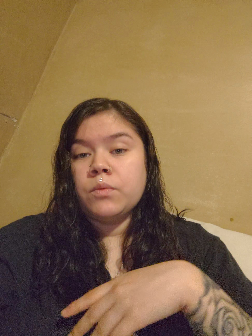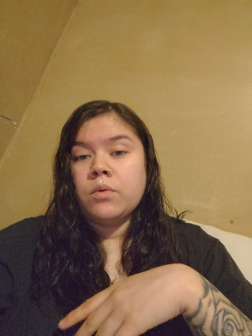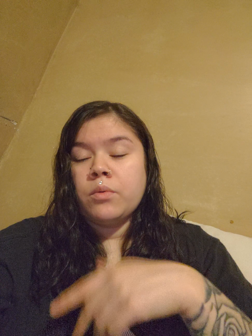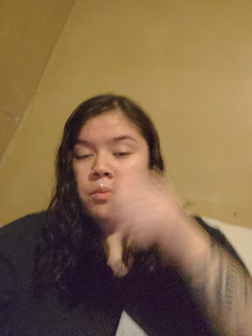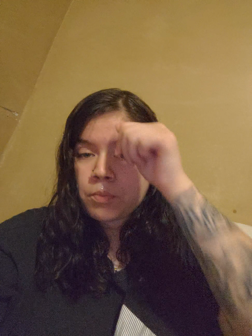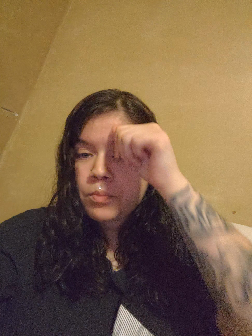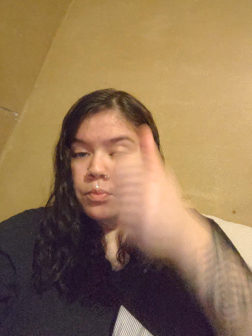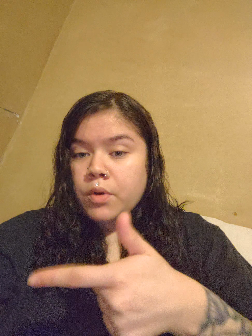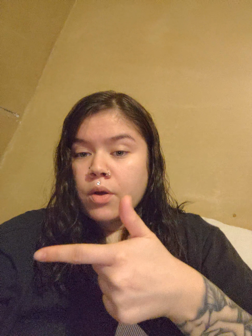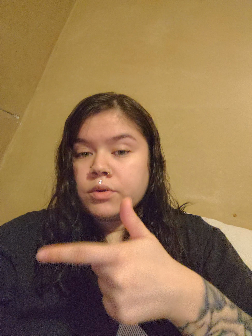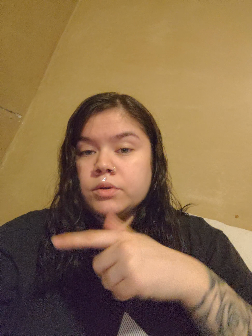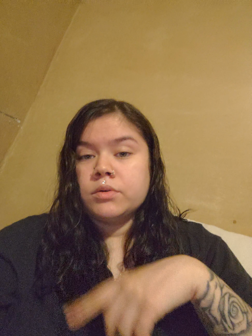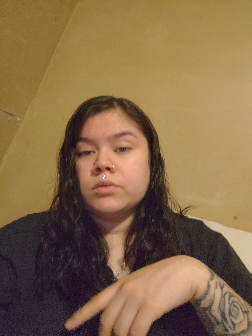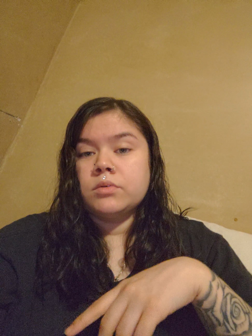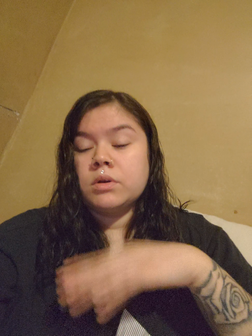brother